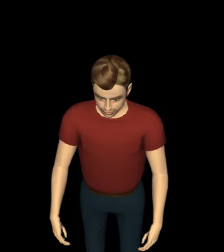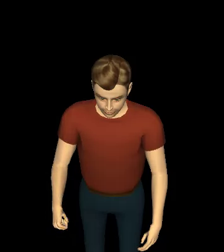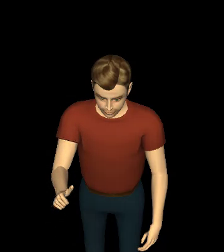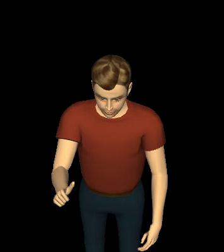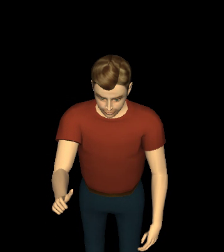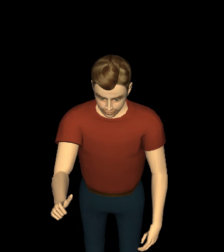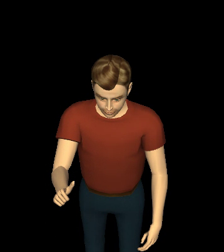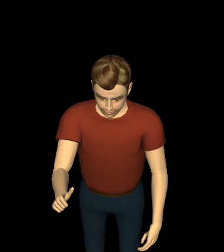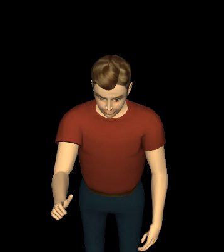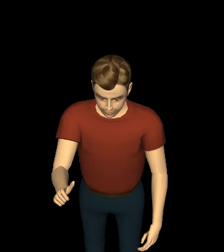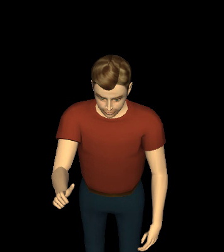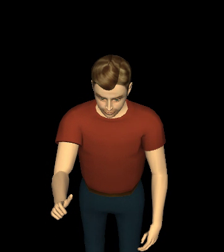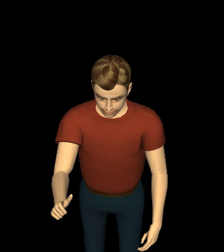جرس